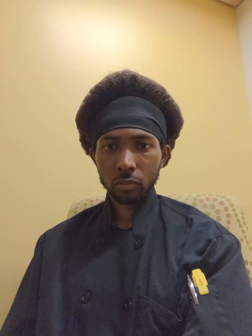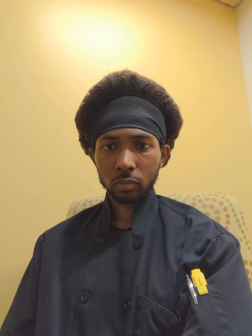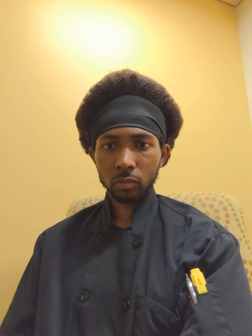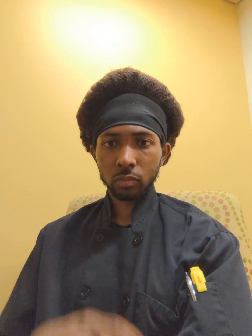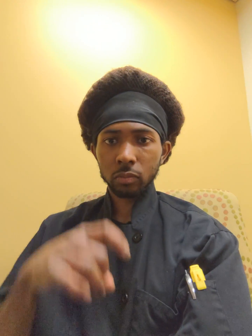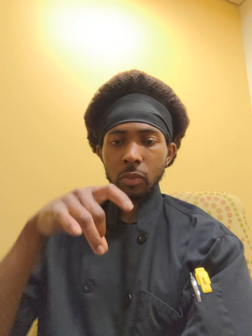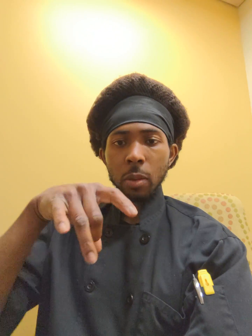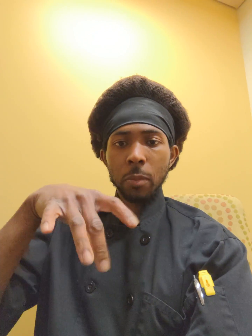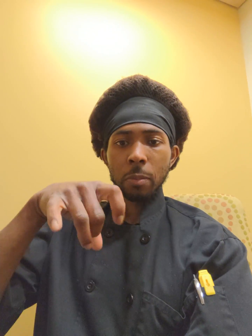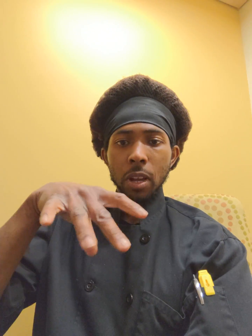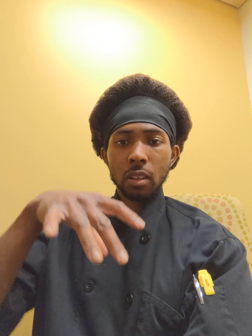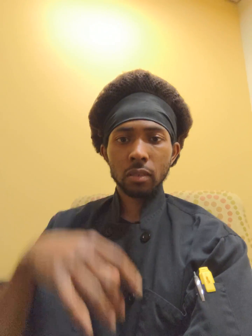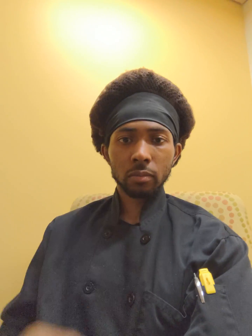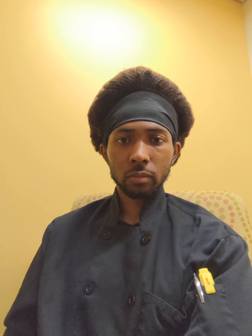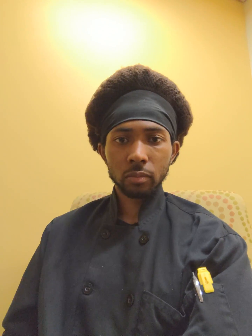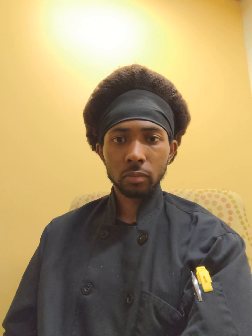pumpkin